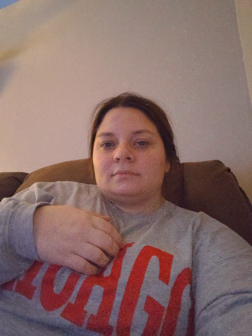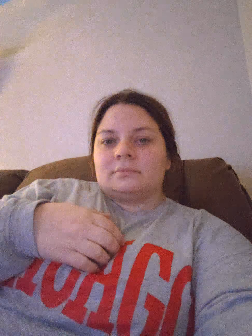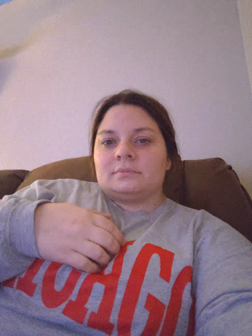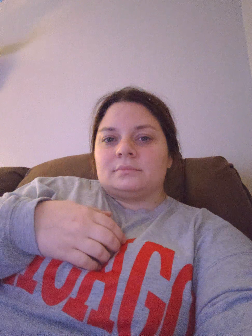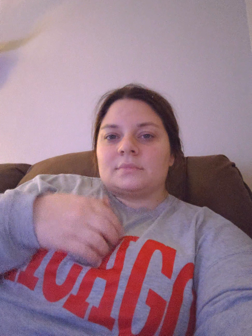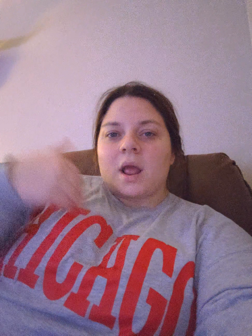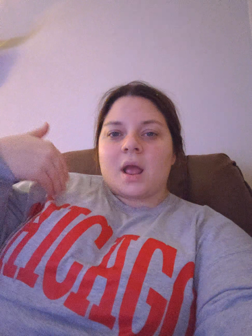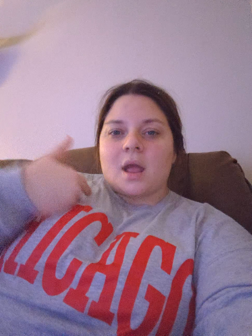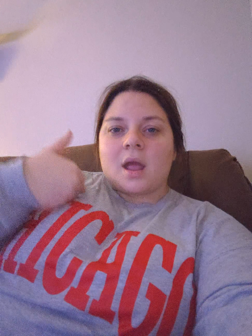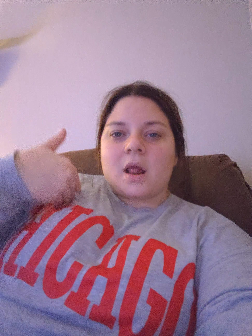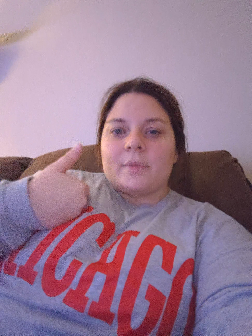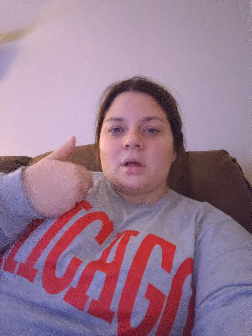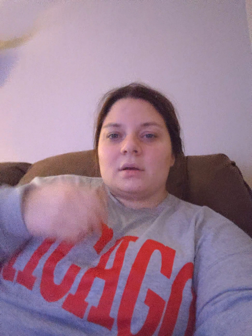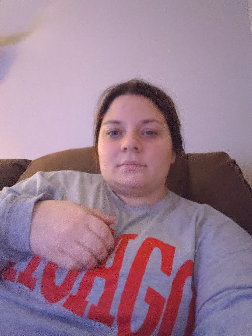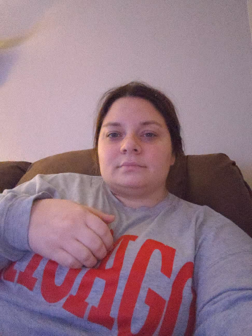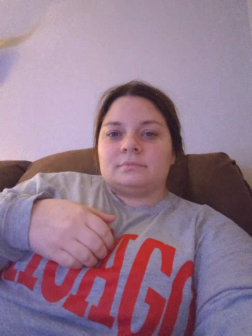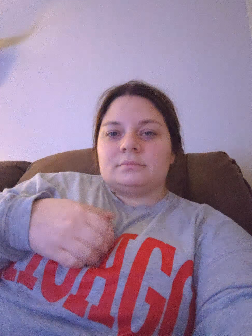animal